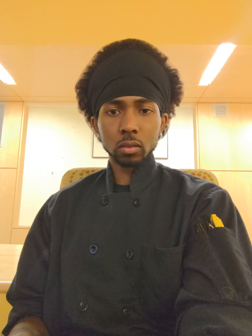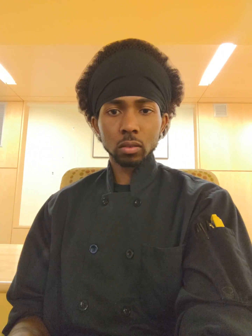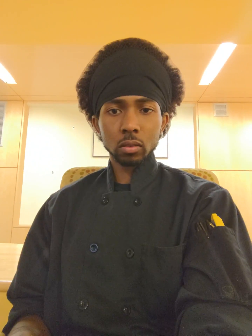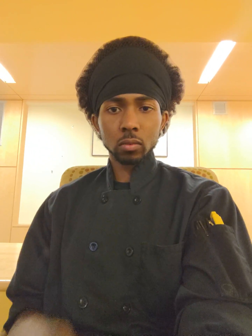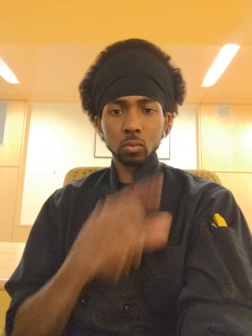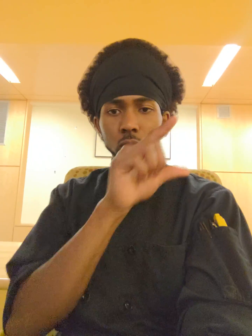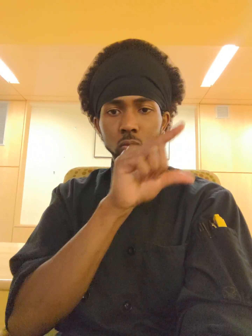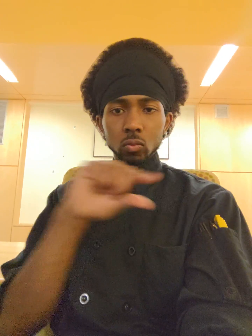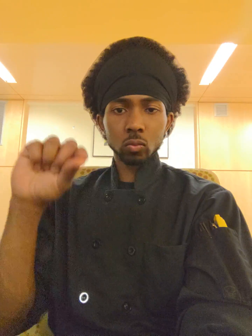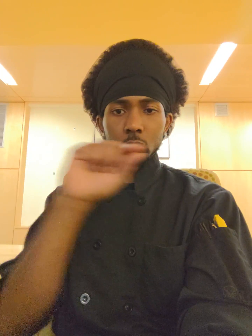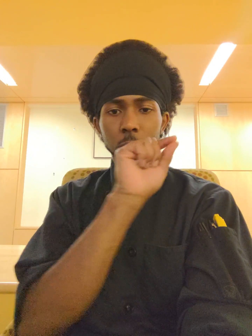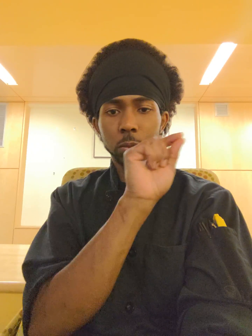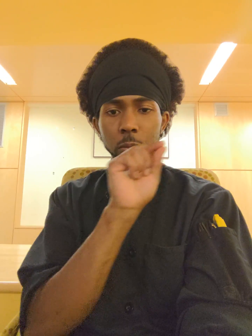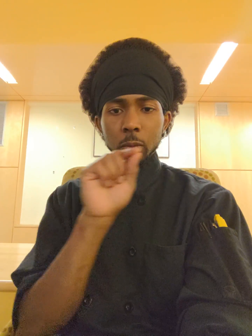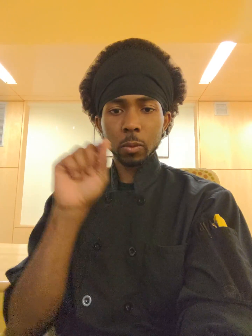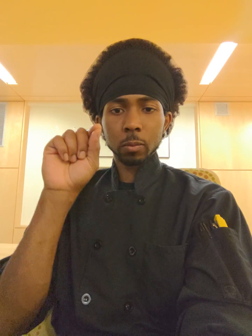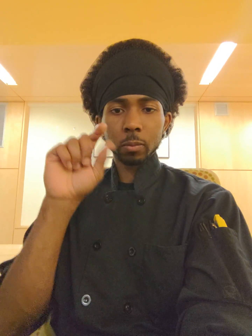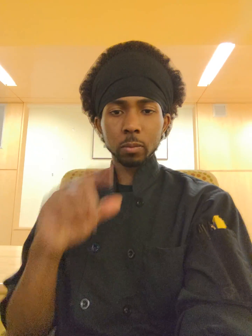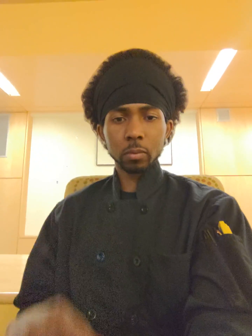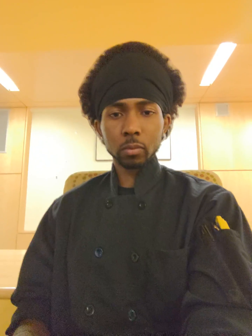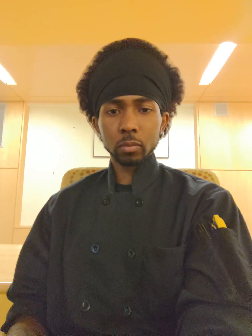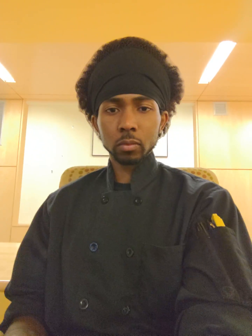peas